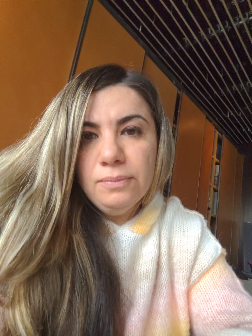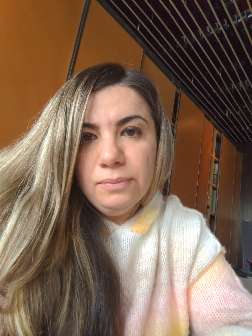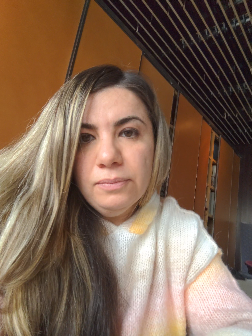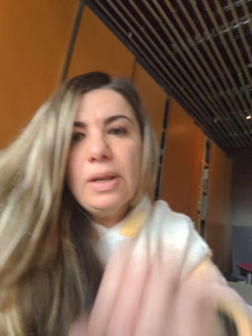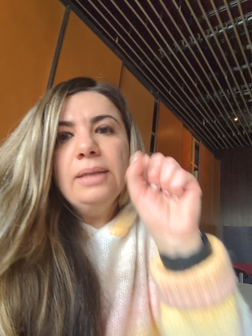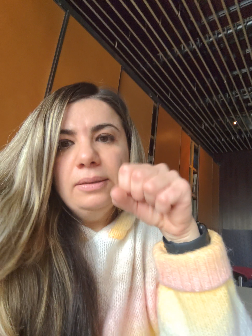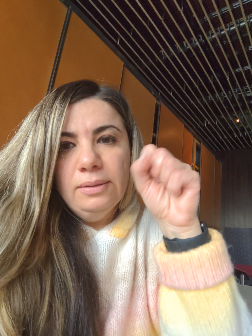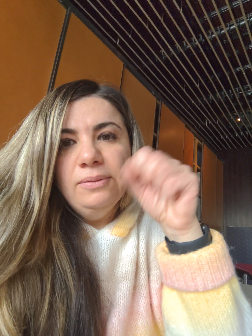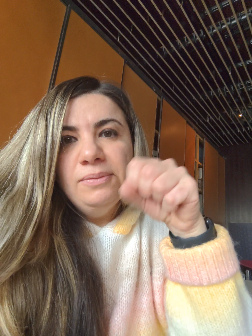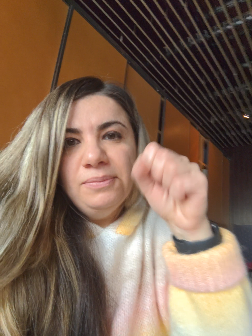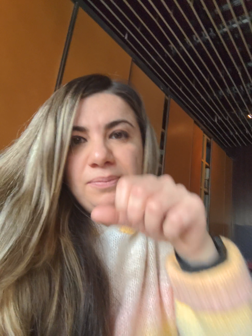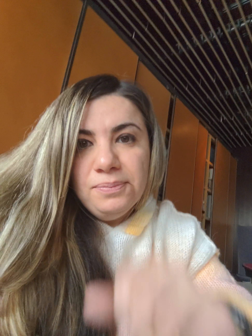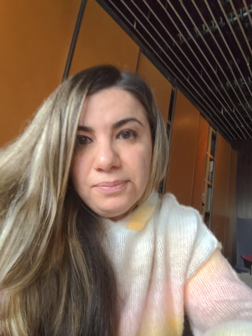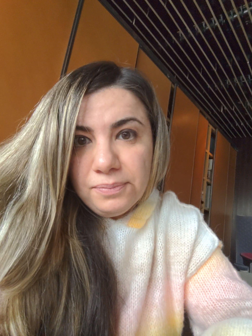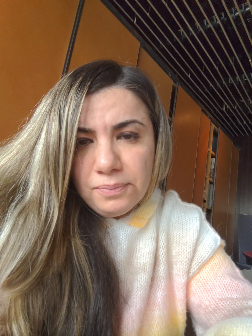yes